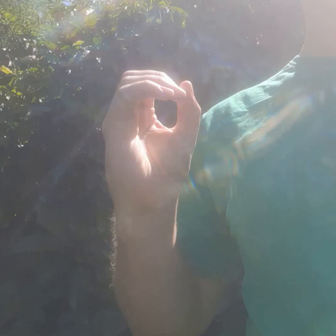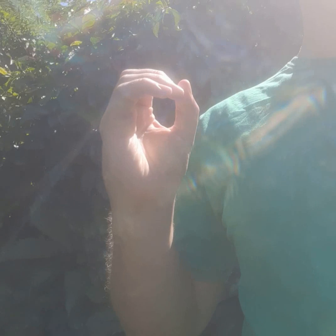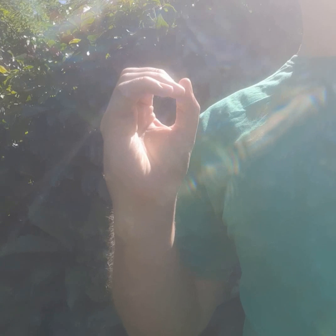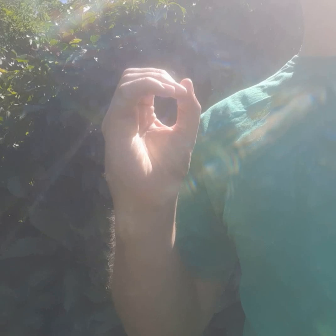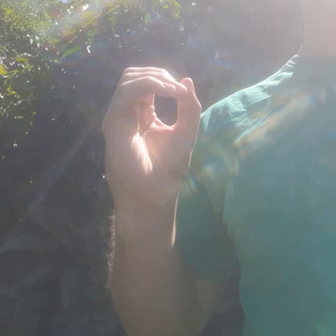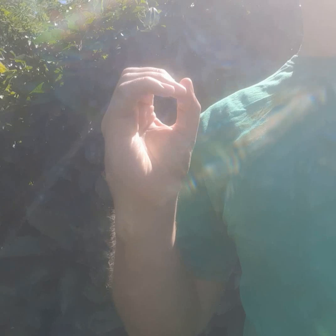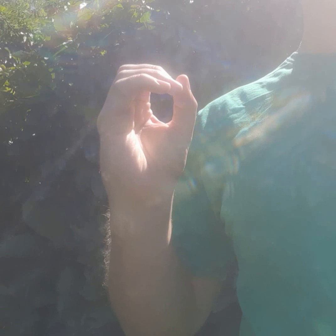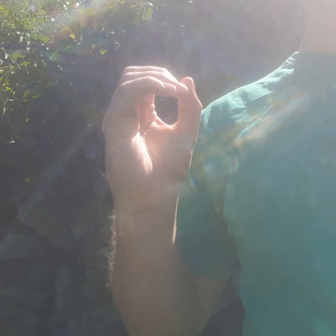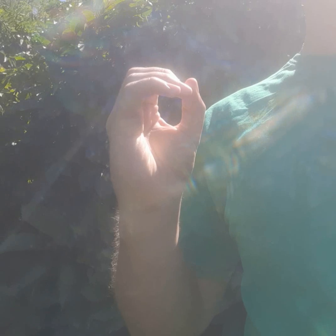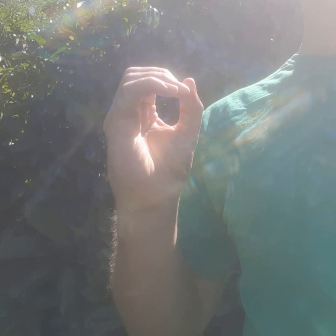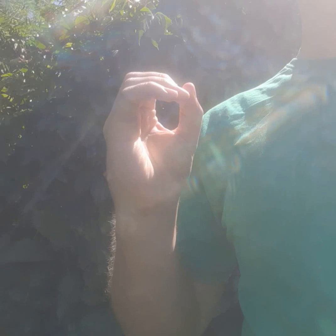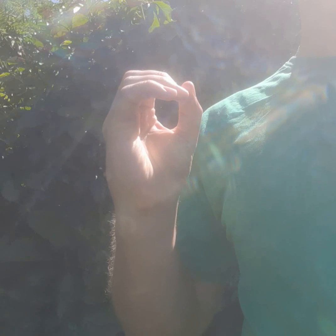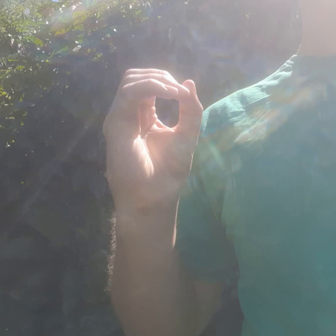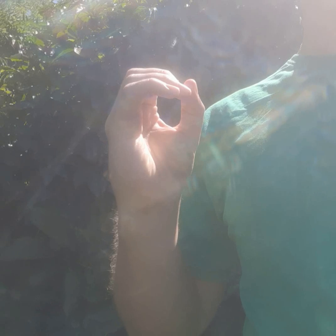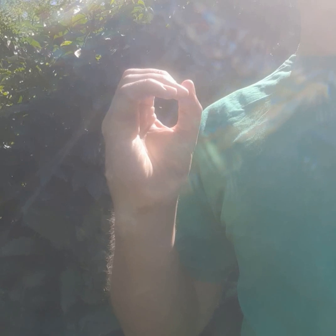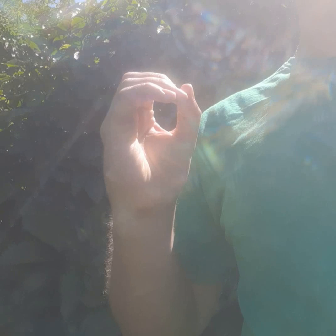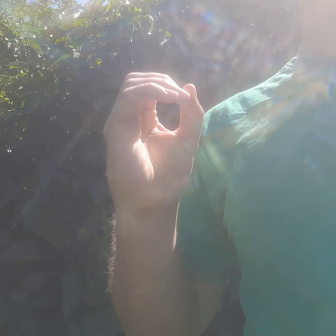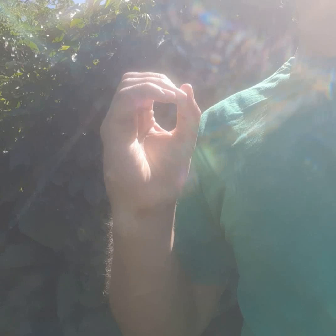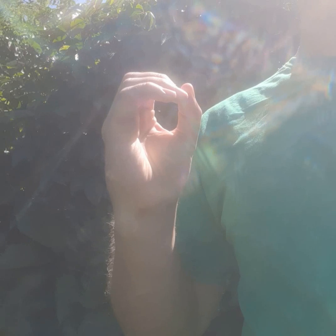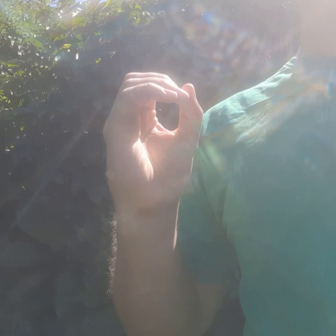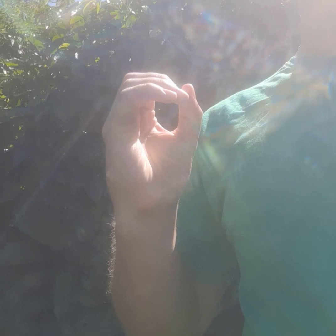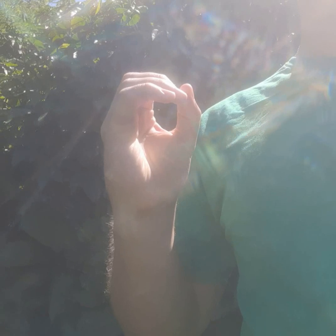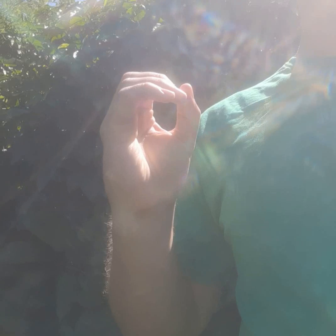Е